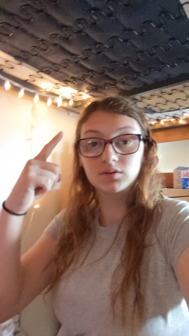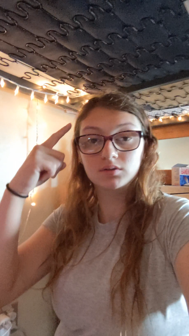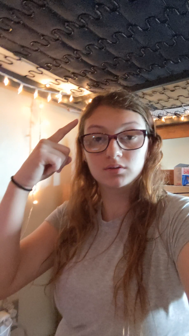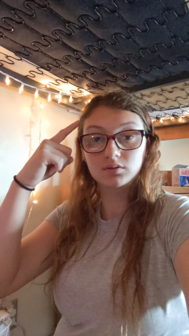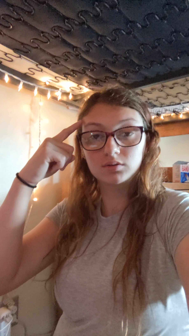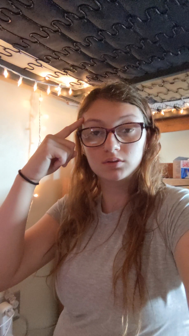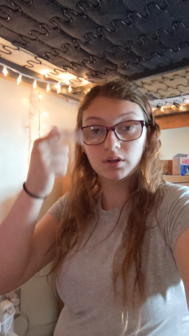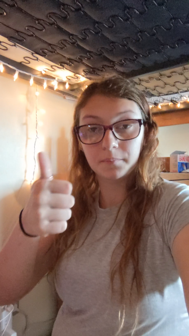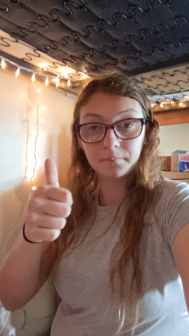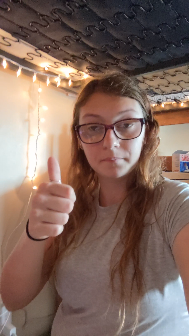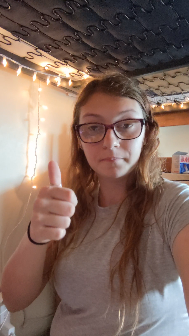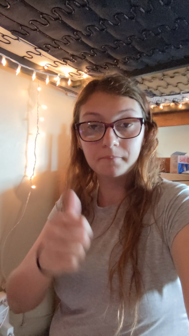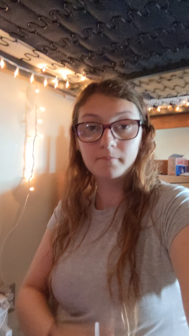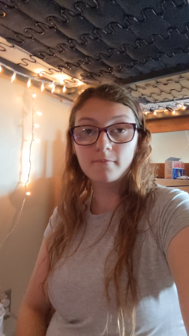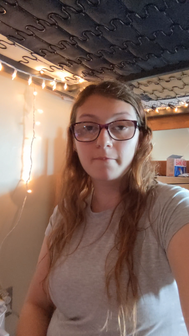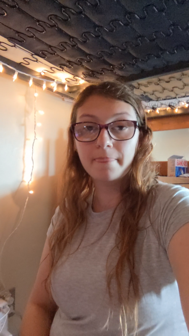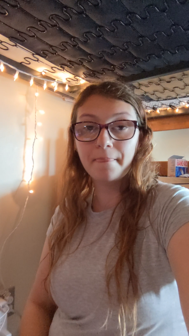dime